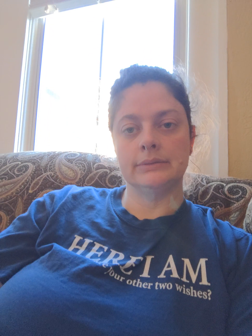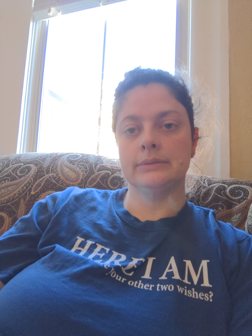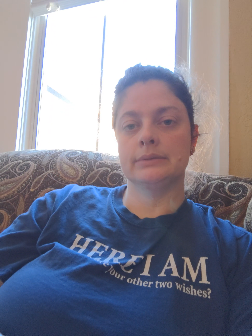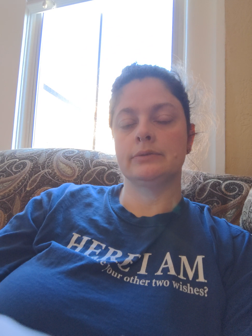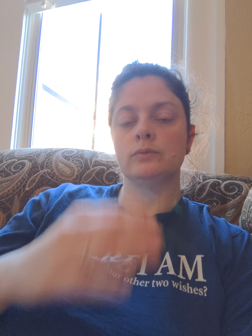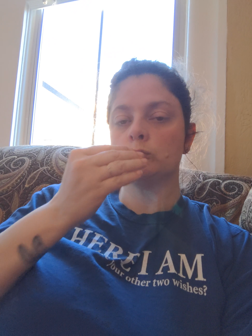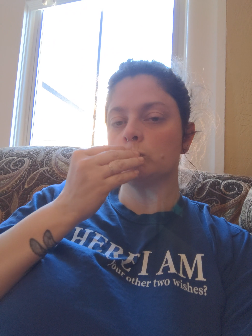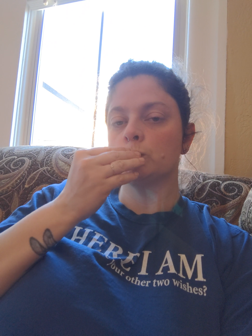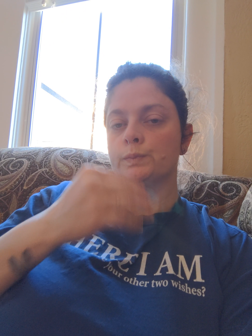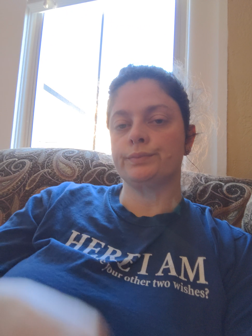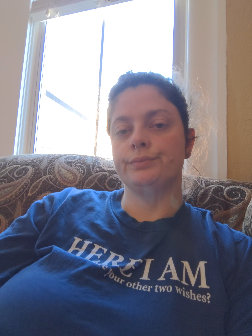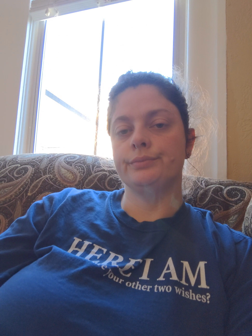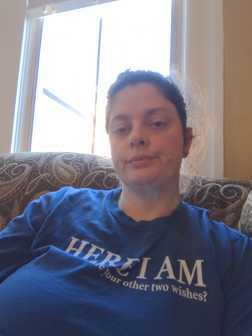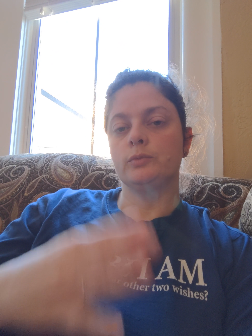food